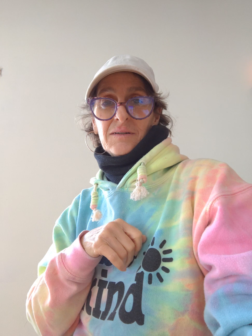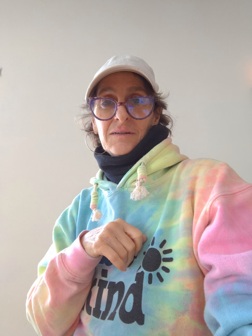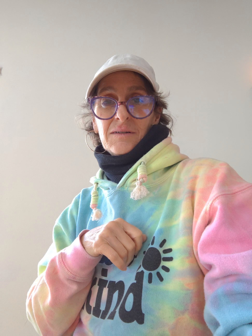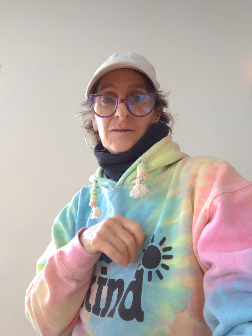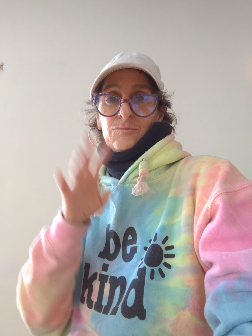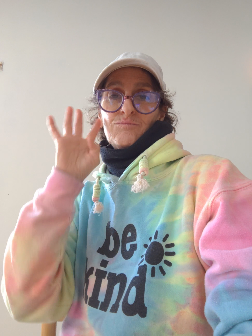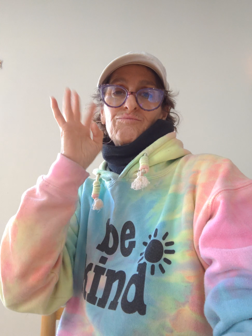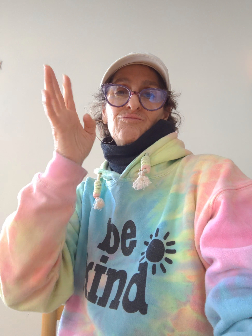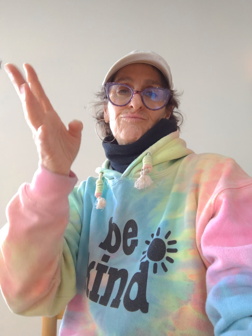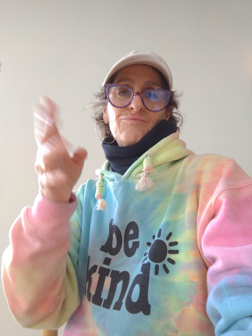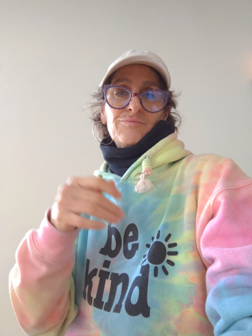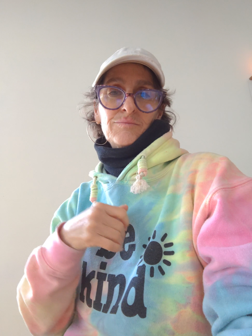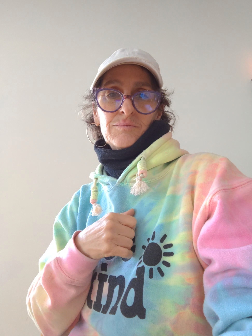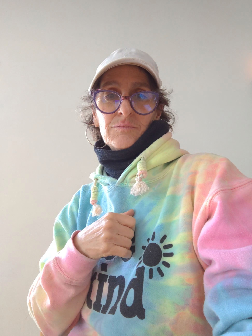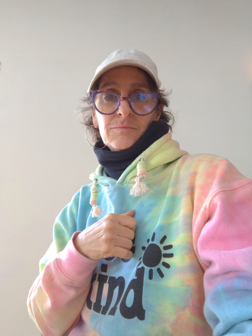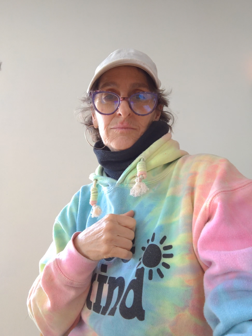pretend